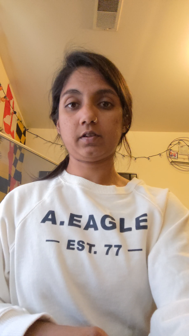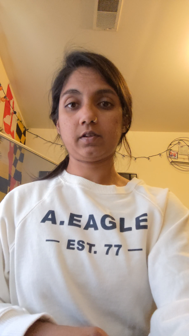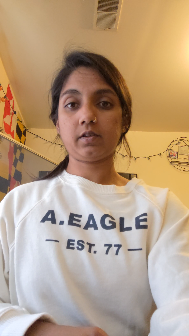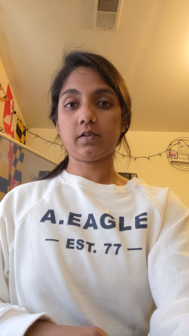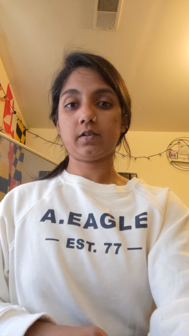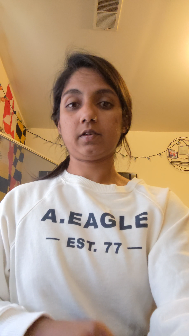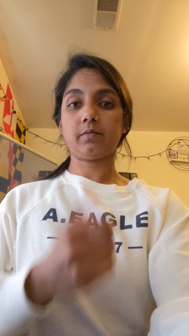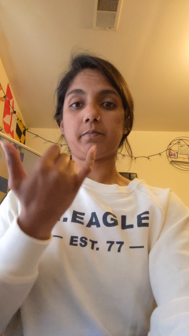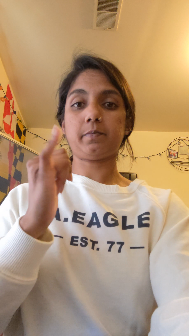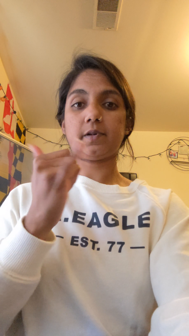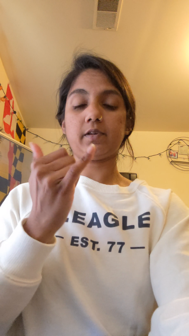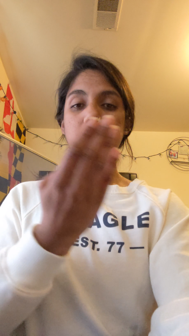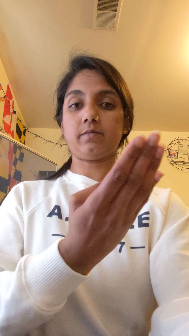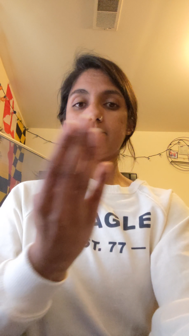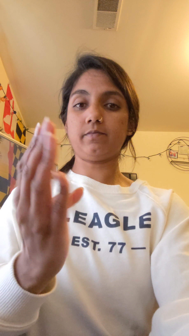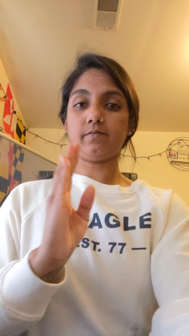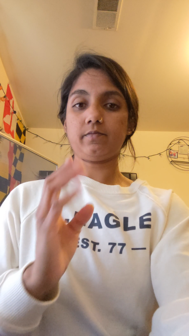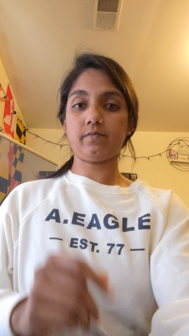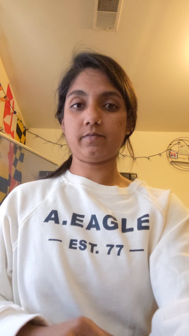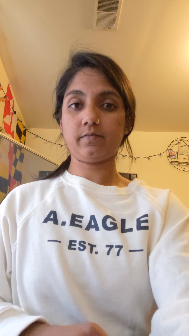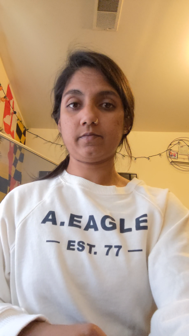playpen